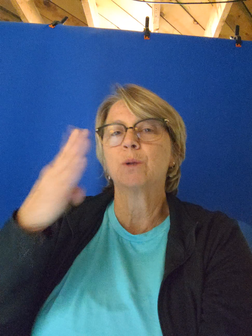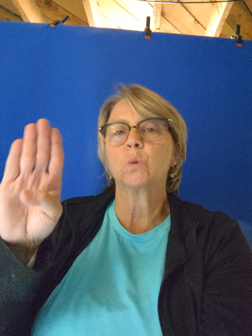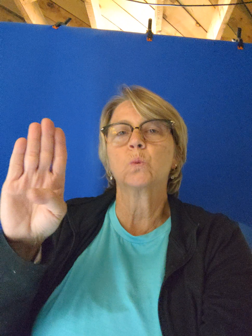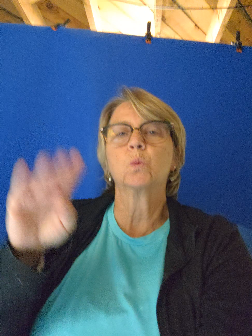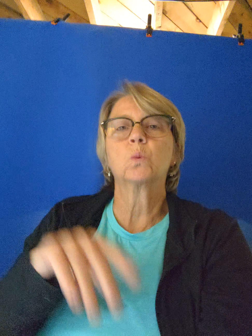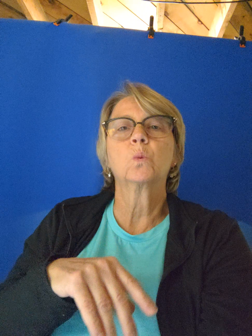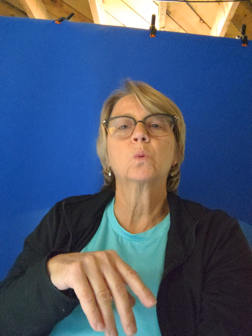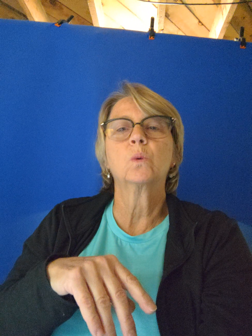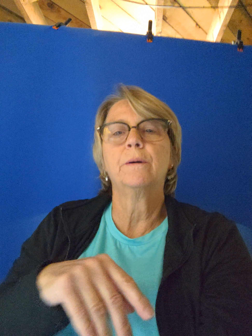blue